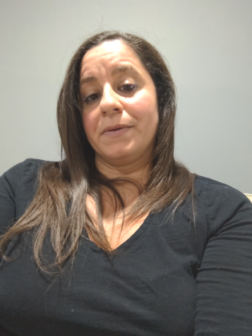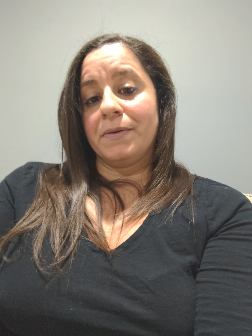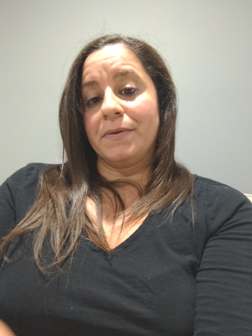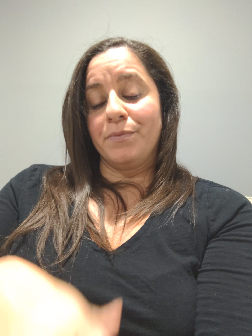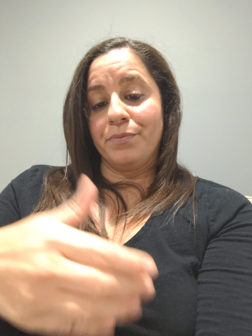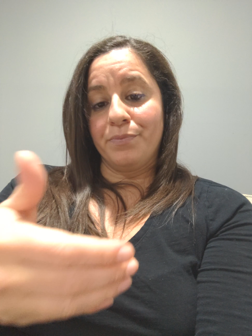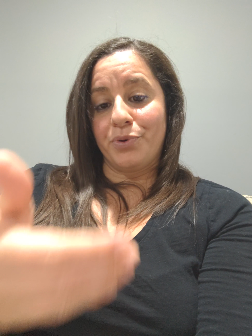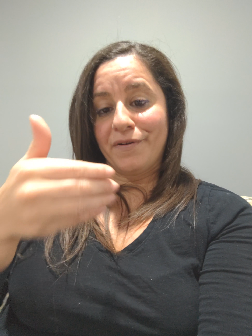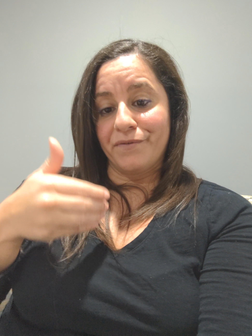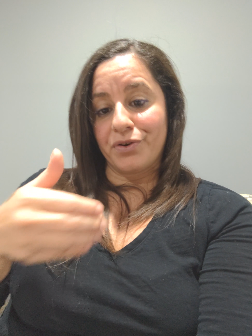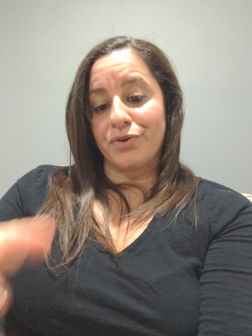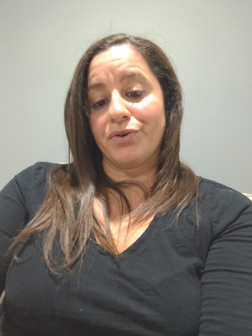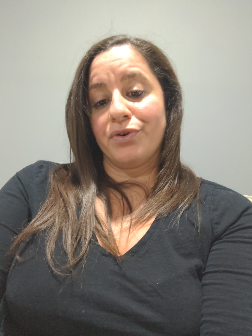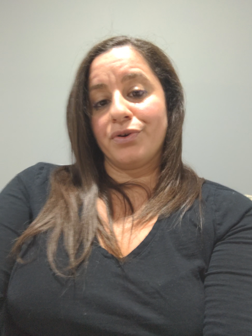before